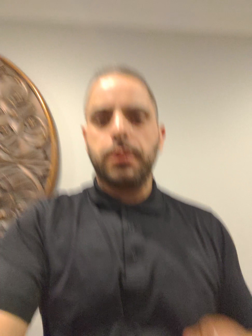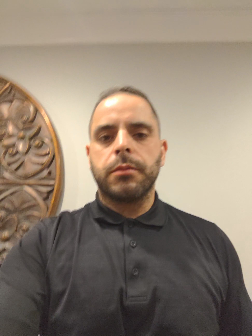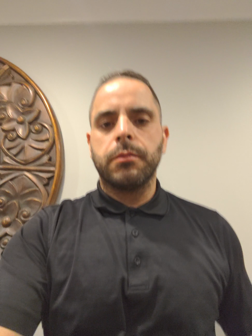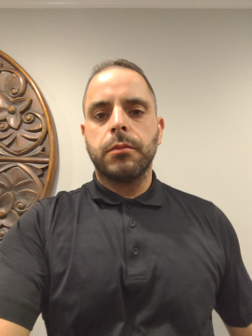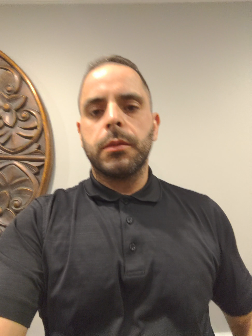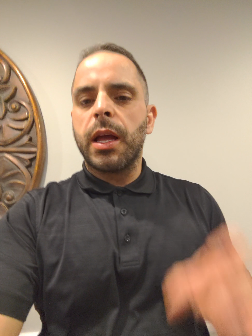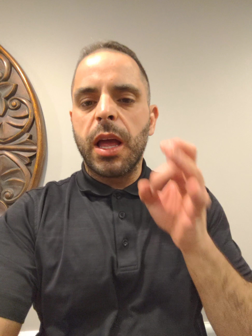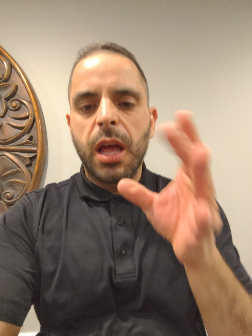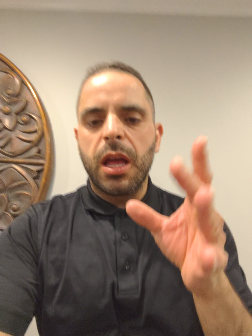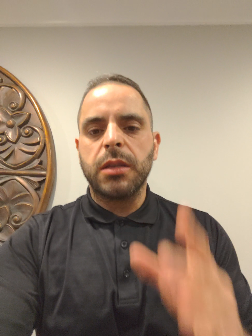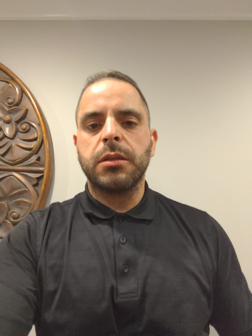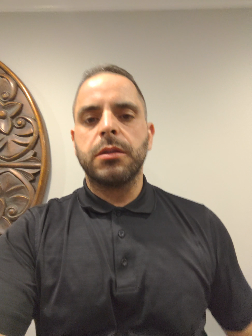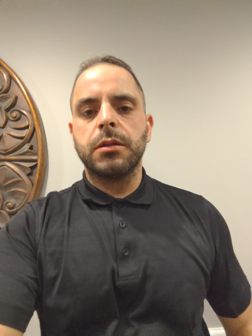hate